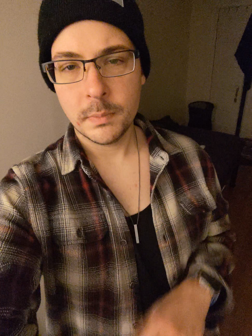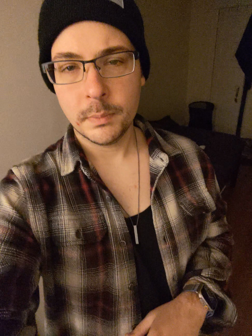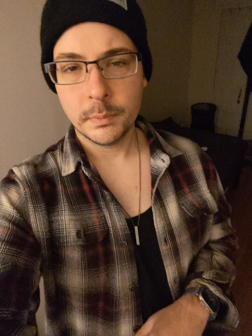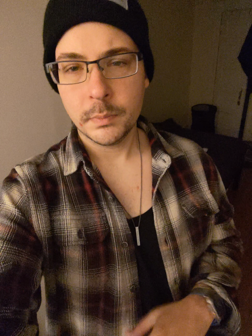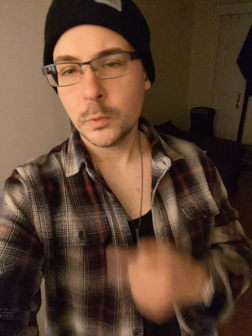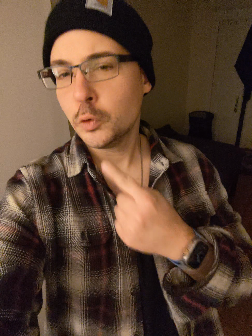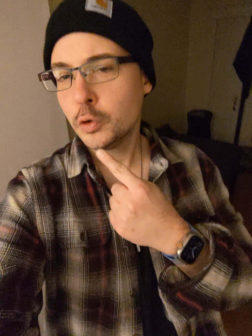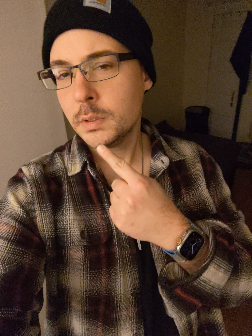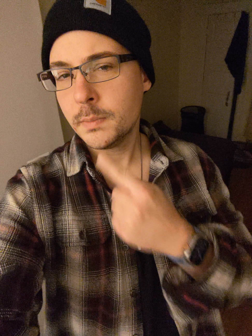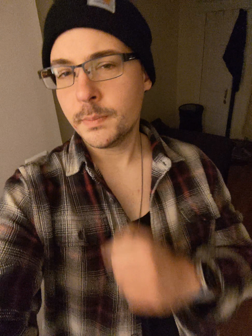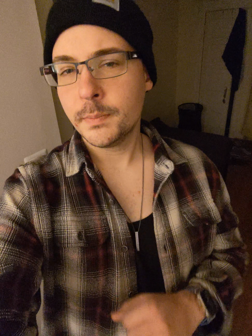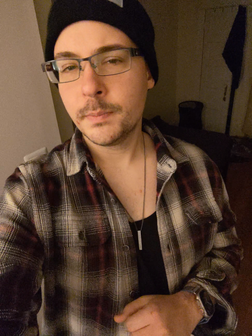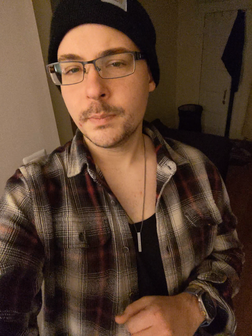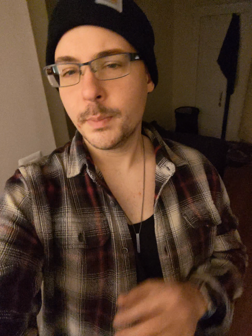chin